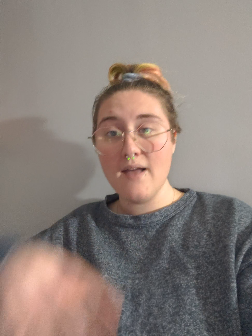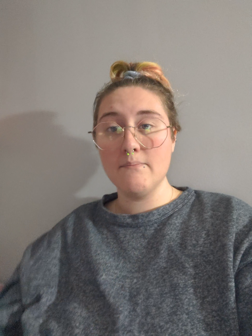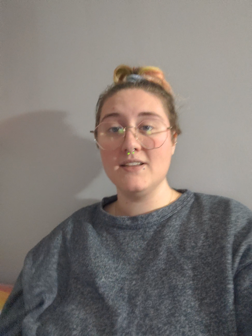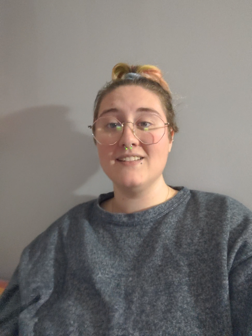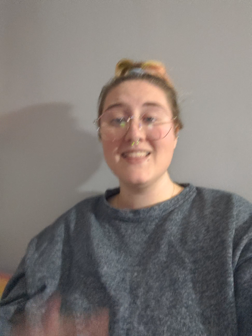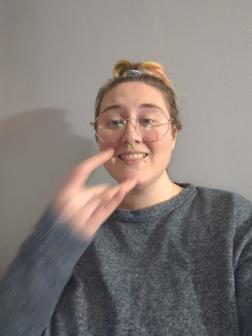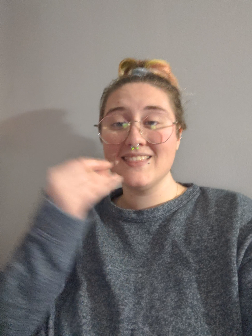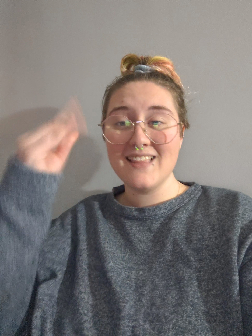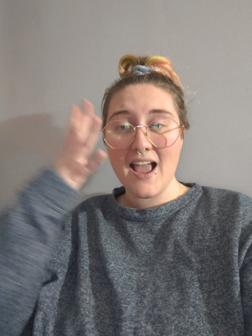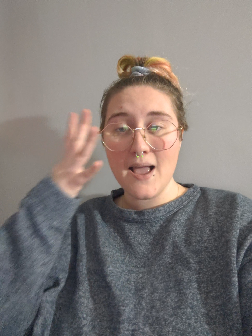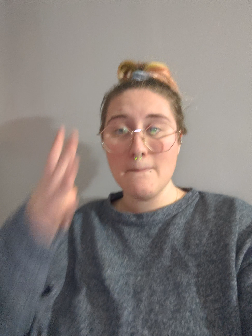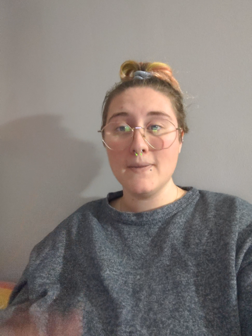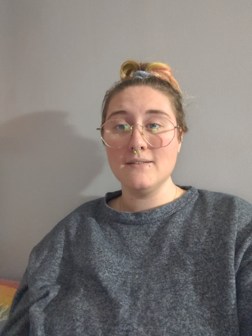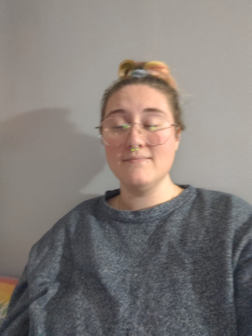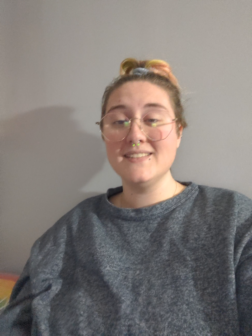lamp